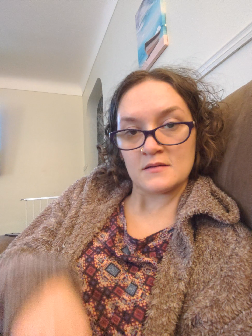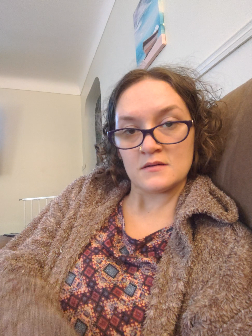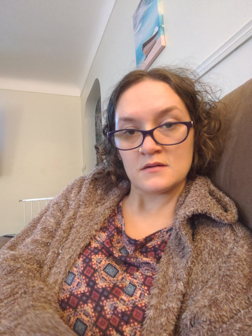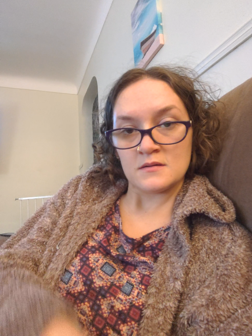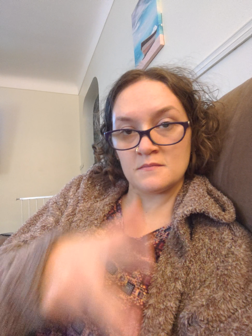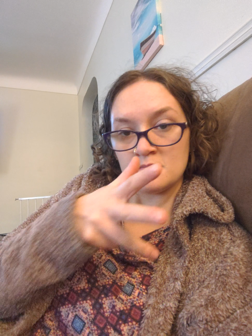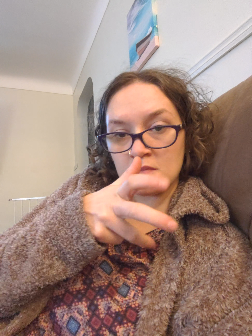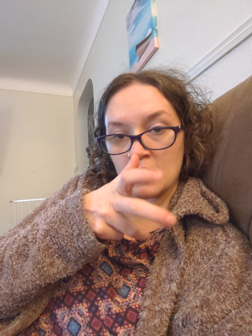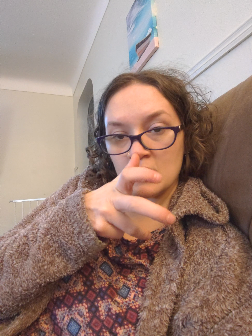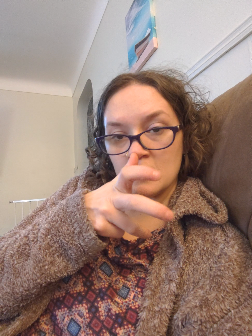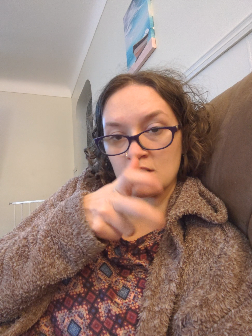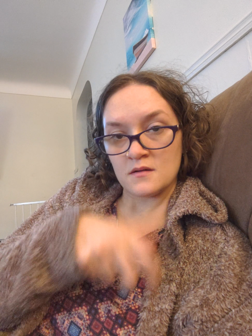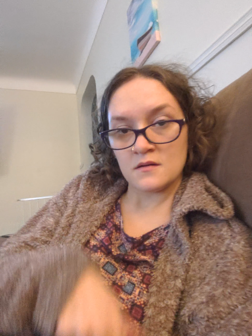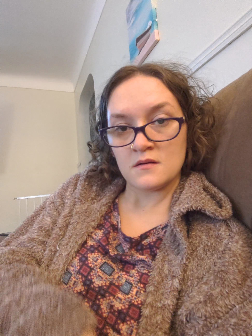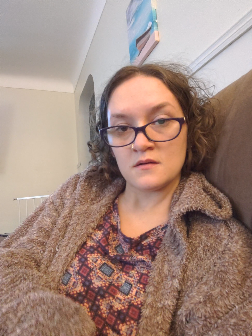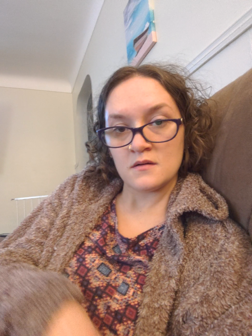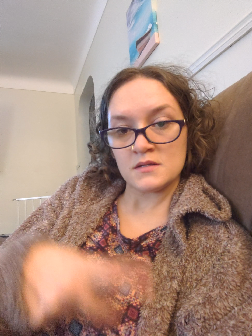bug